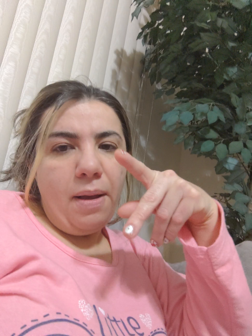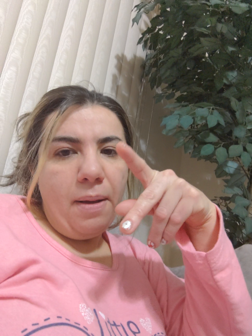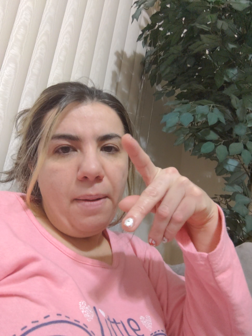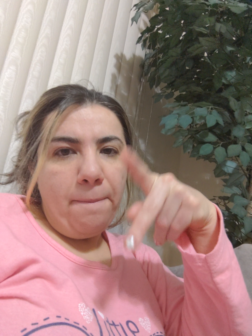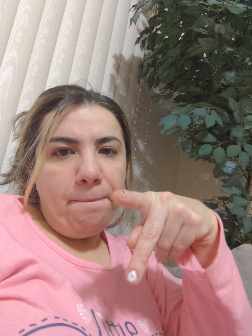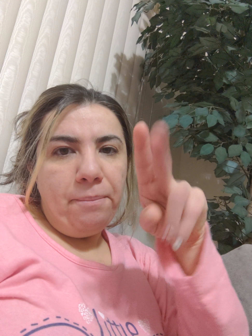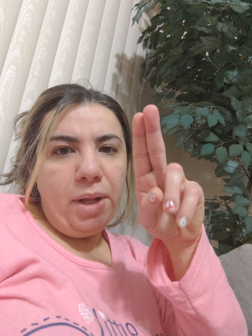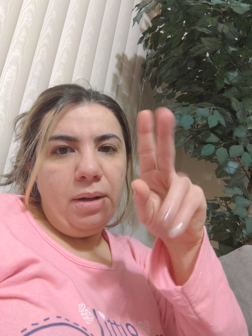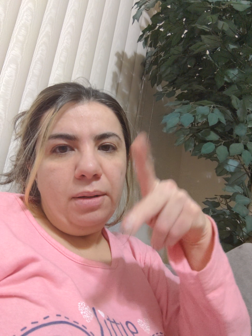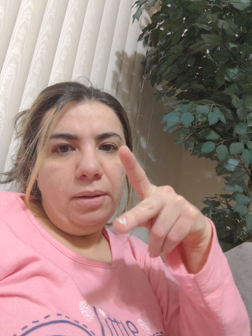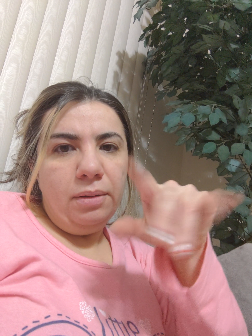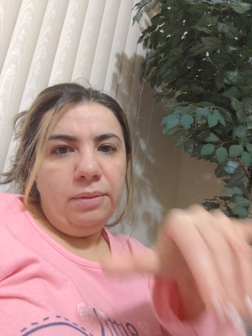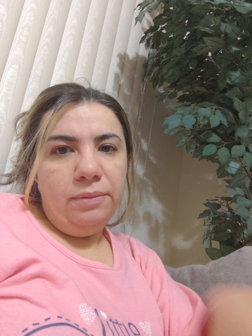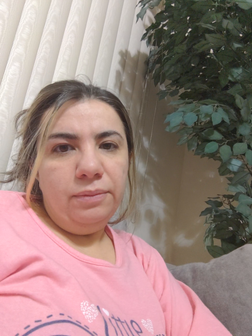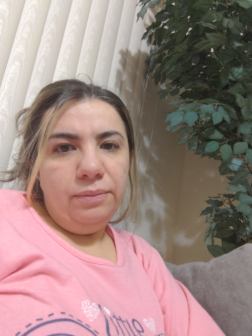puppy